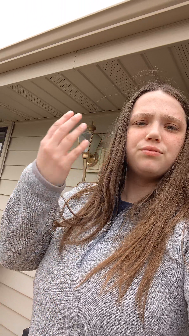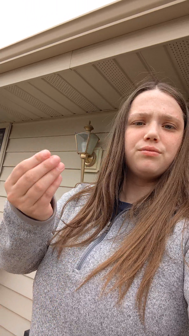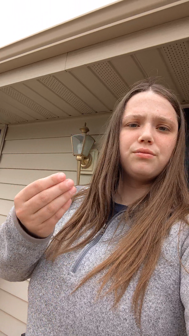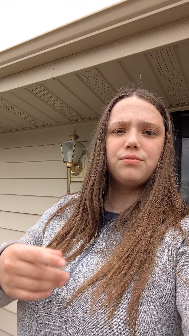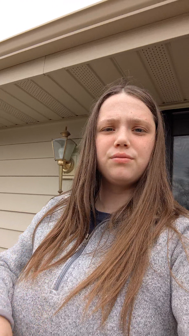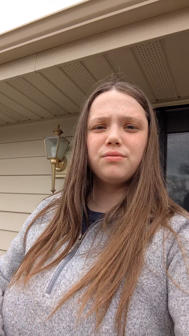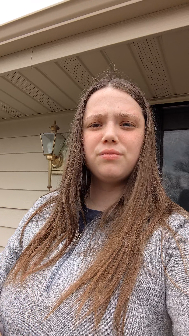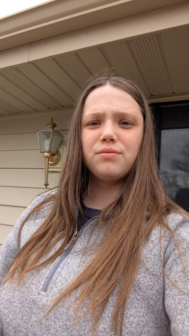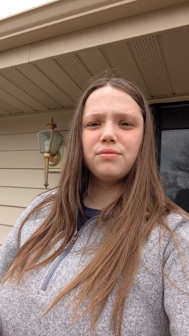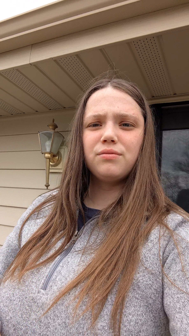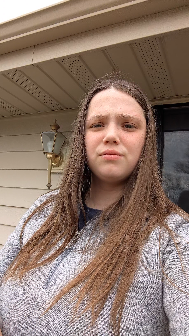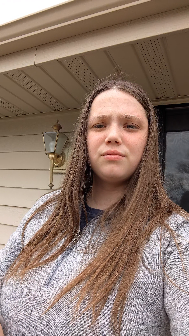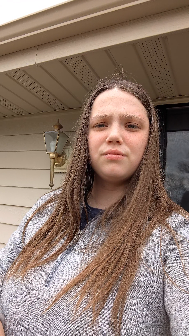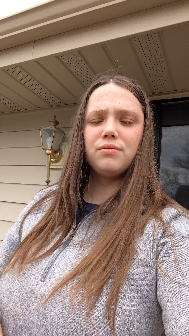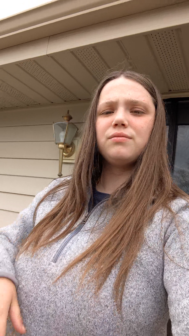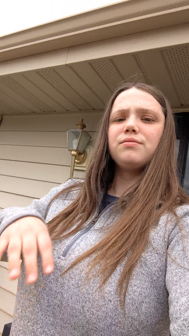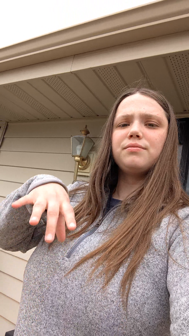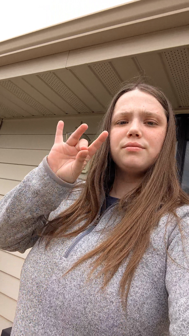pick